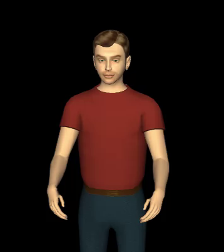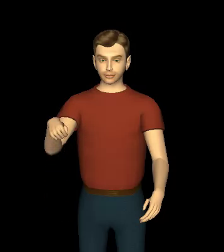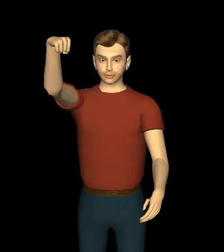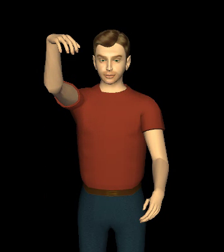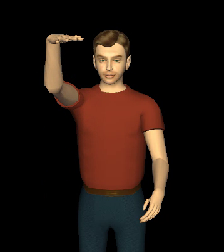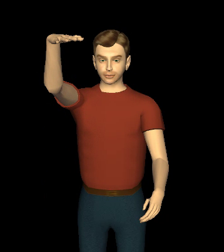ضوء